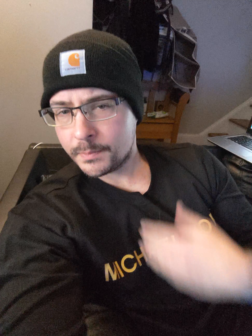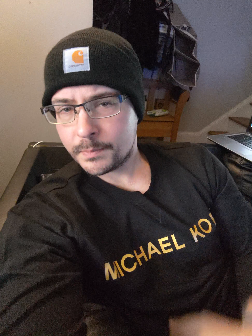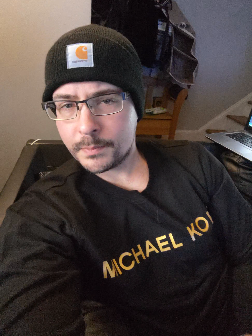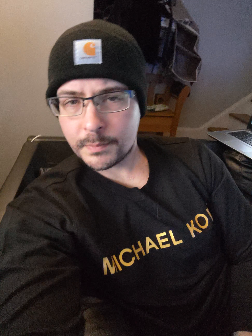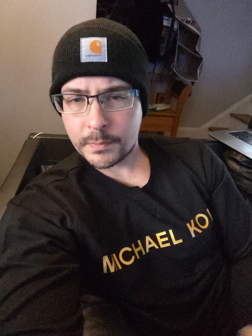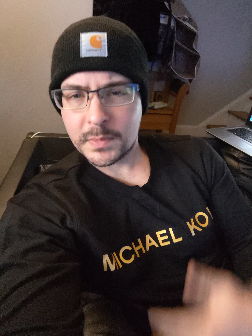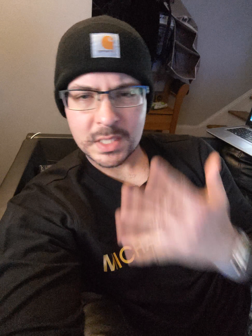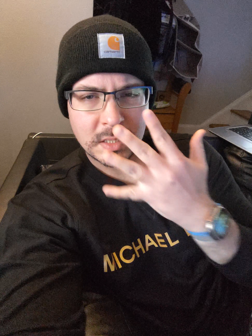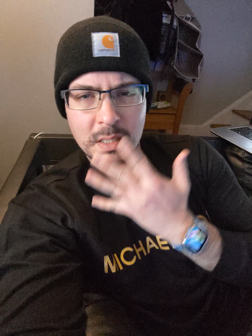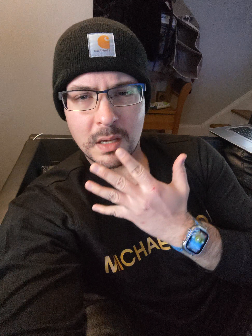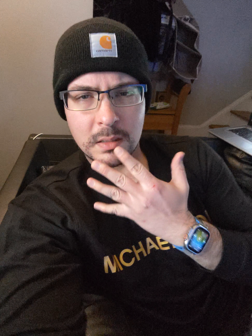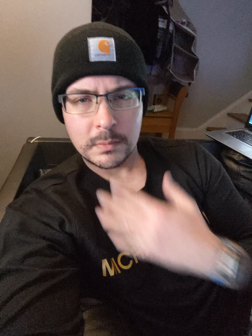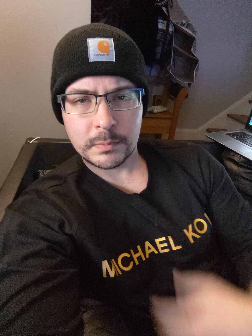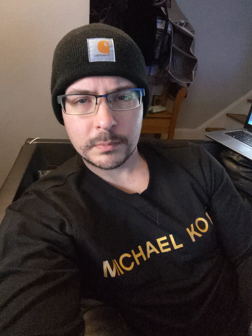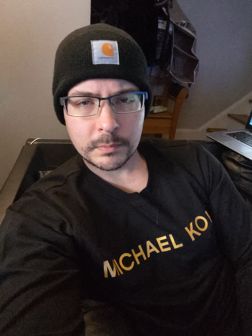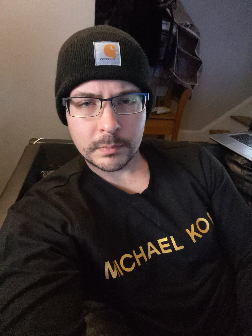sad